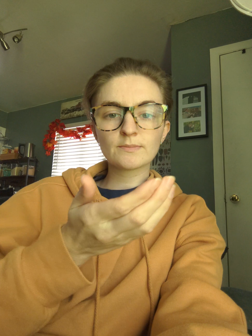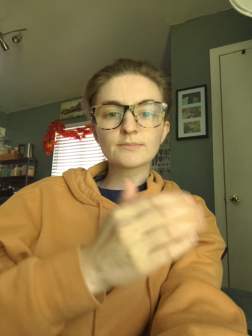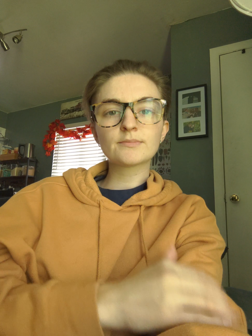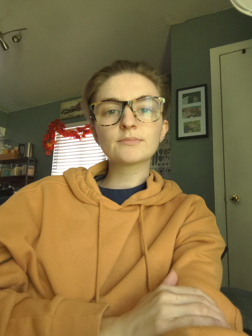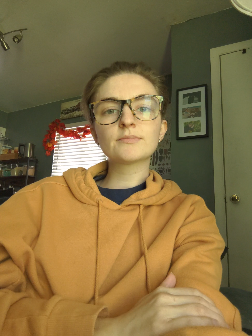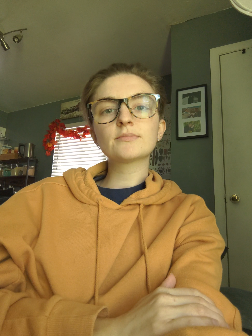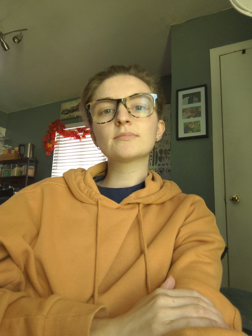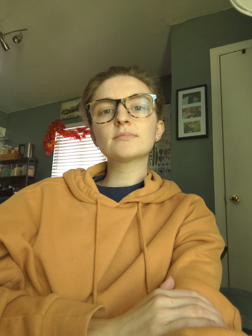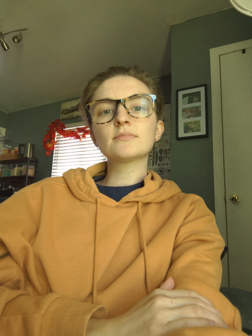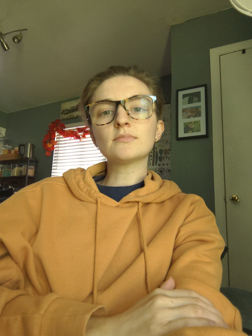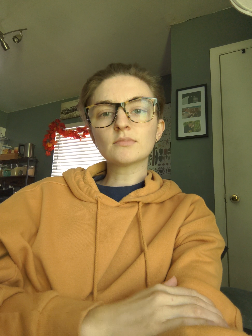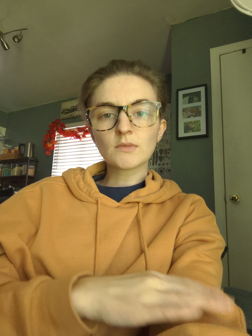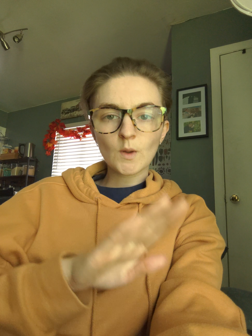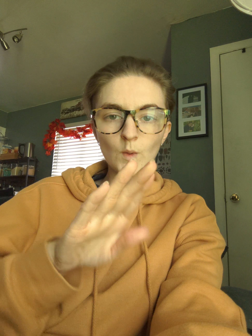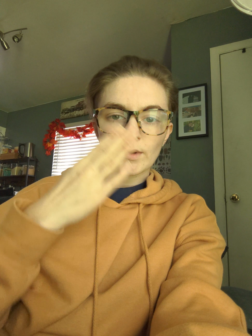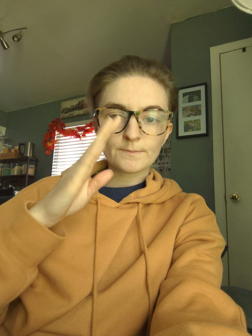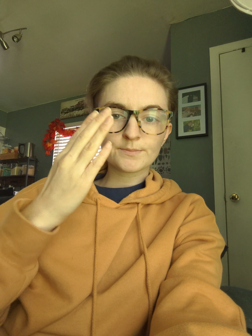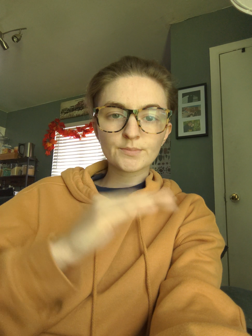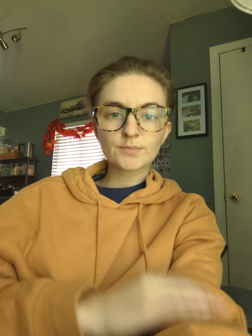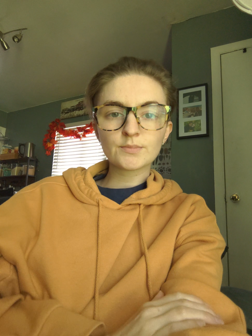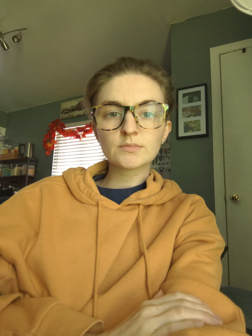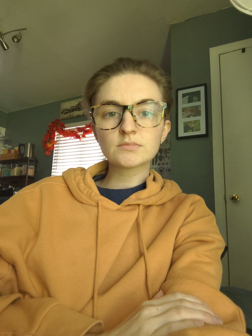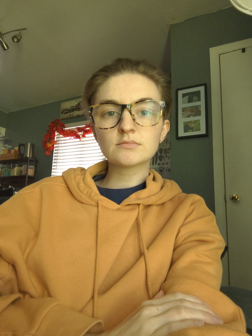door